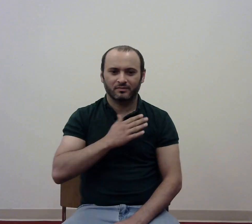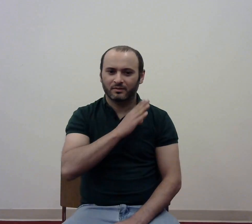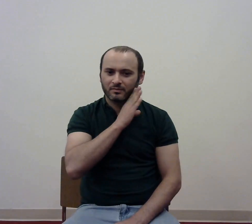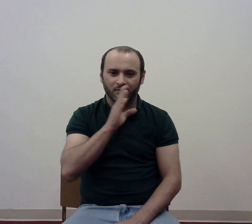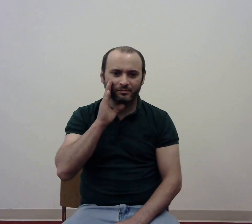ana